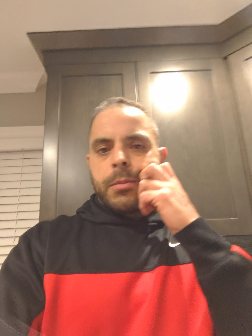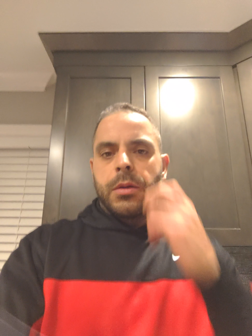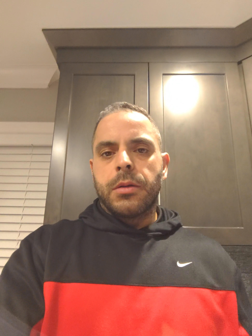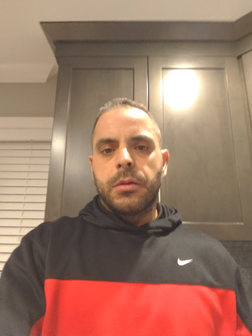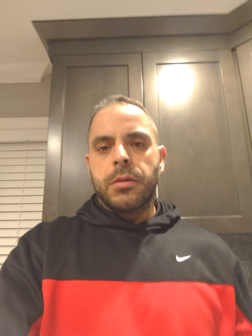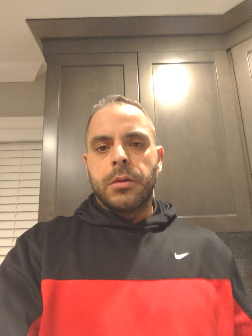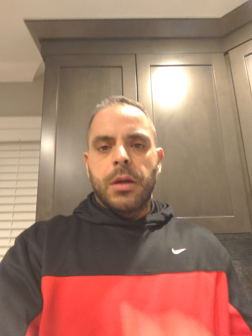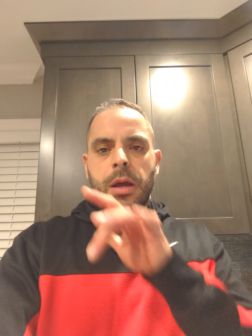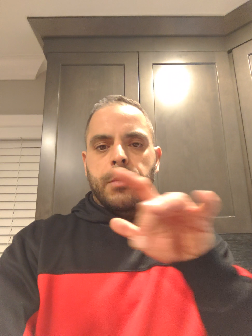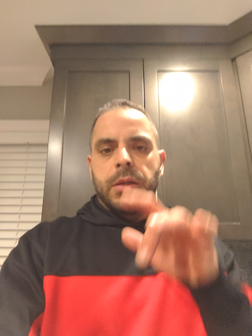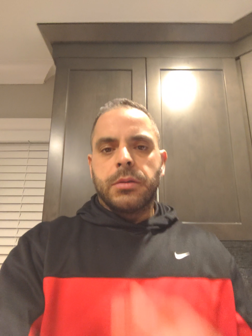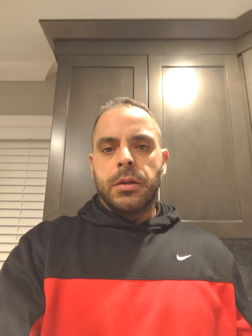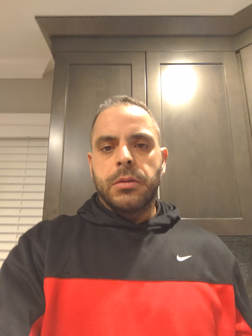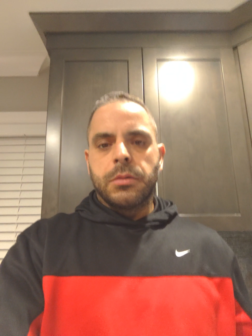empty